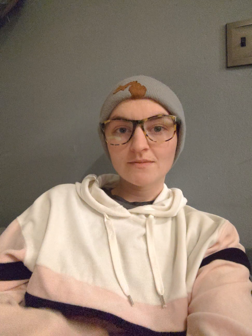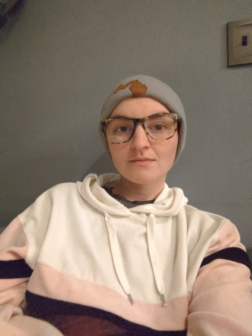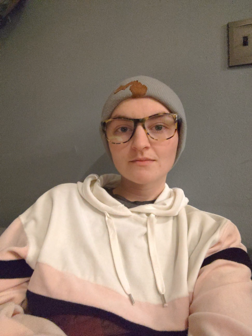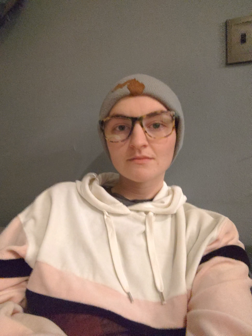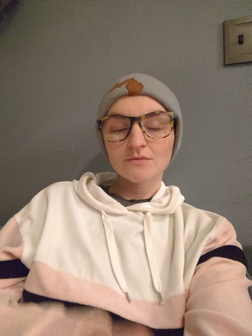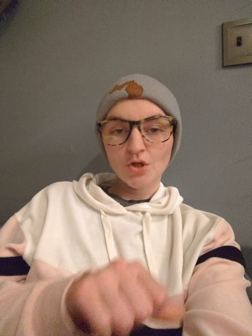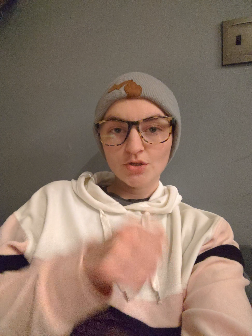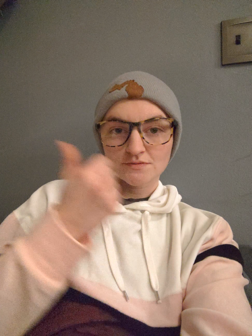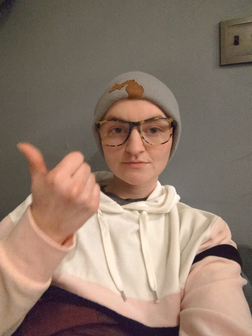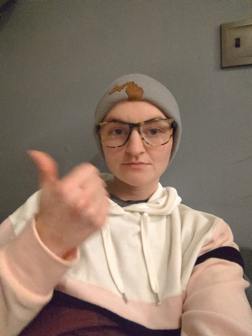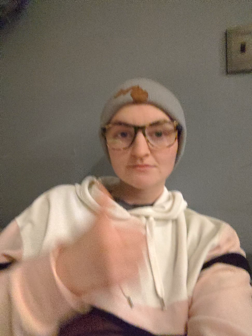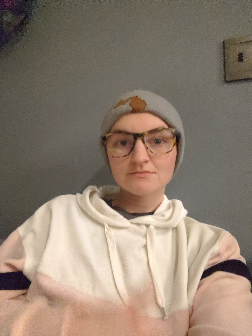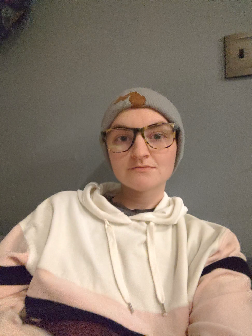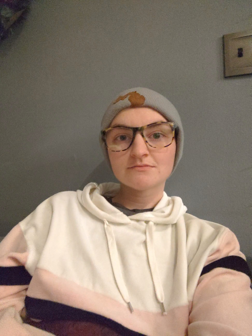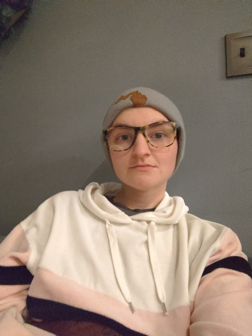another